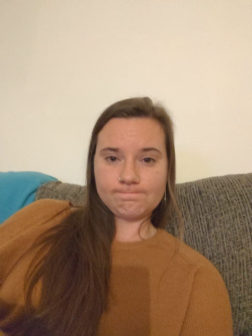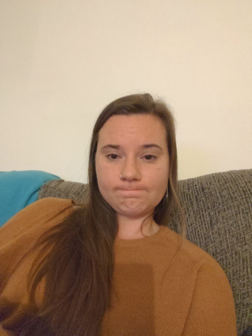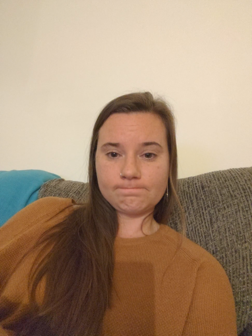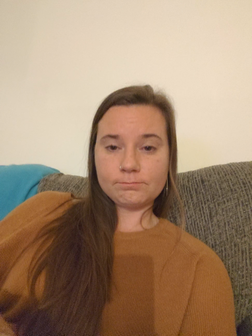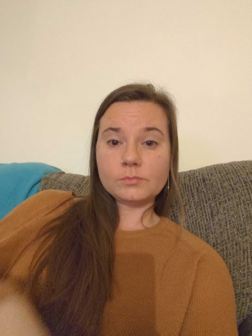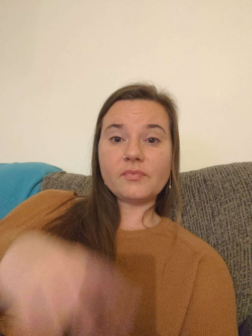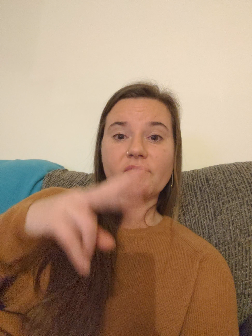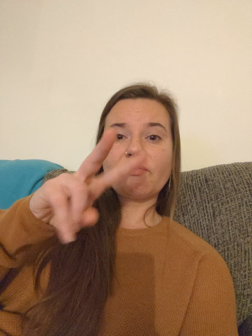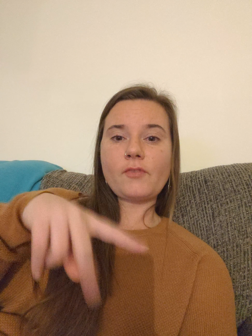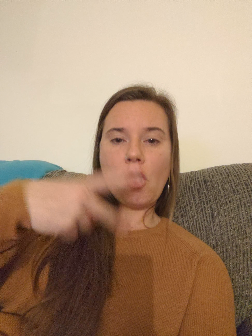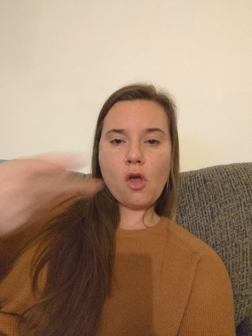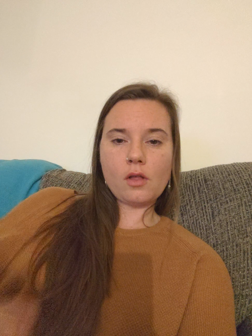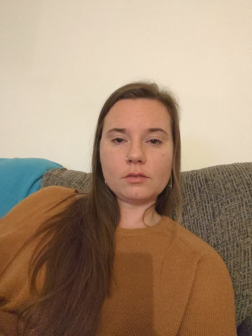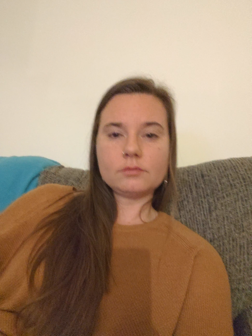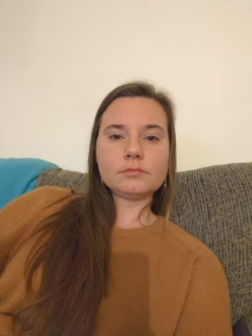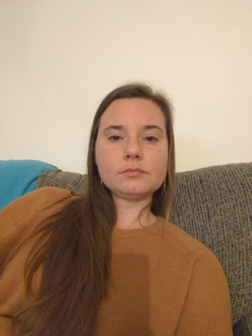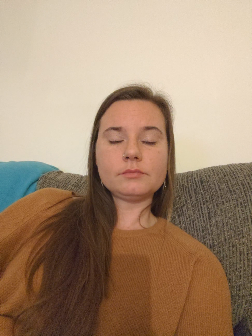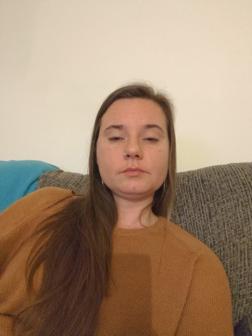fall